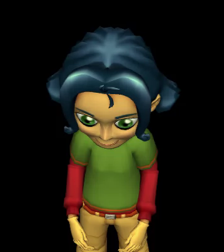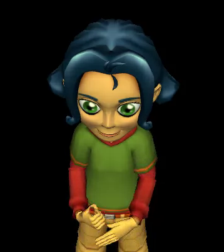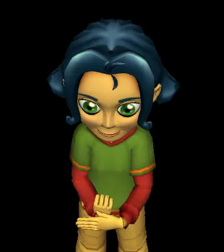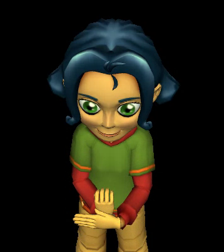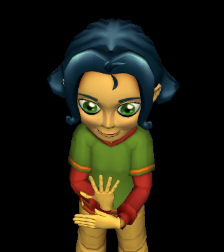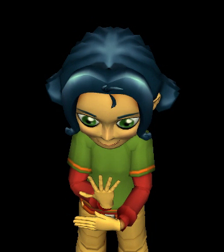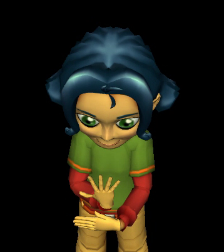جديد